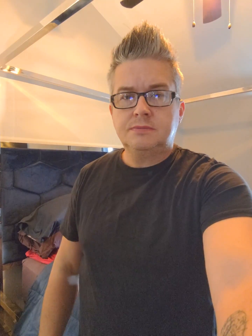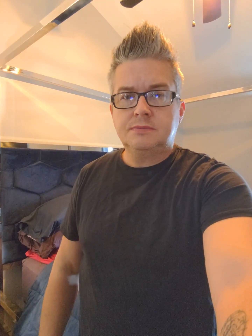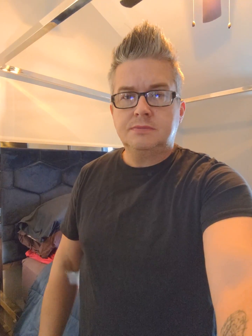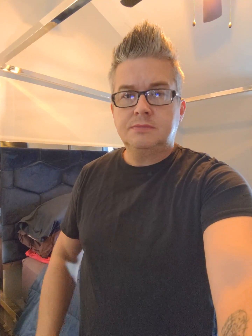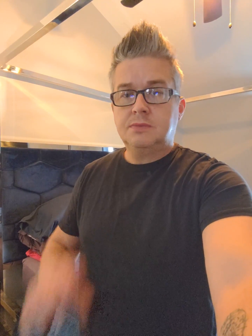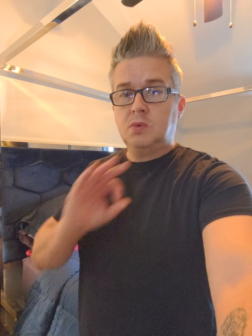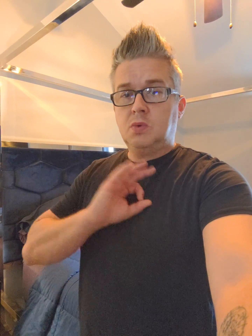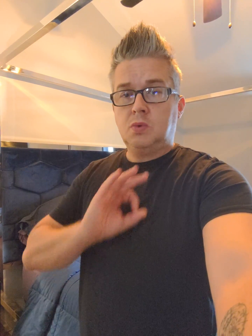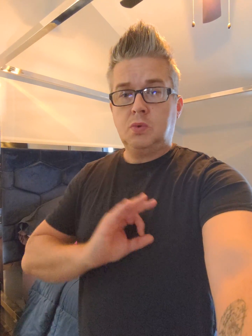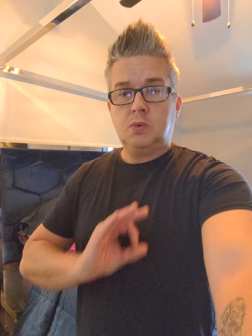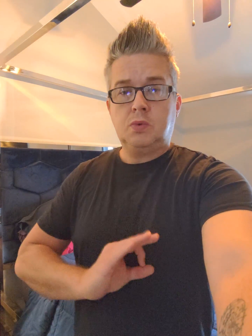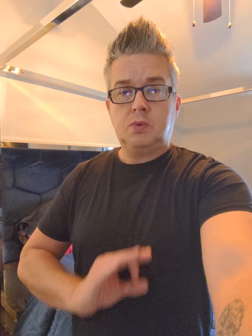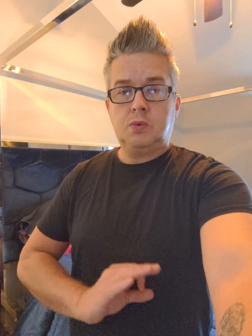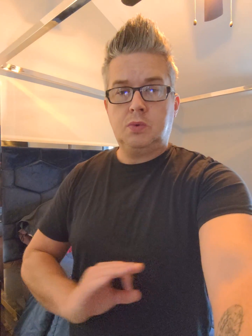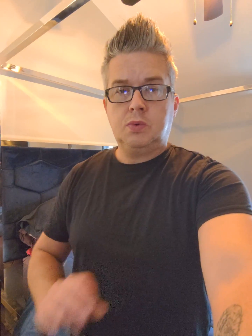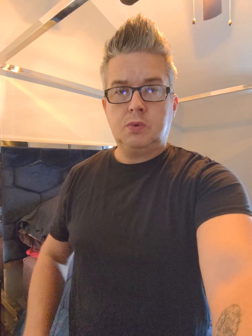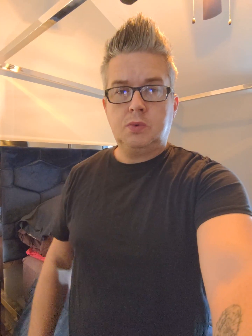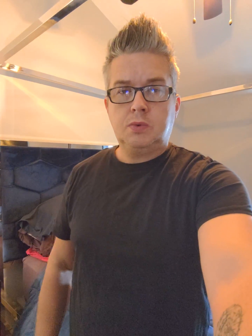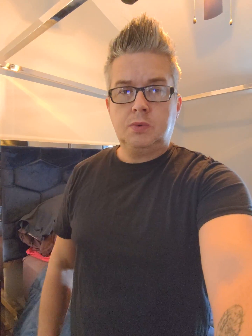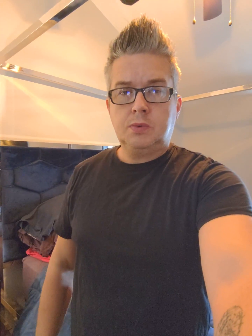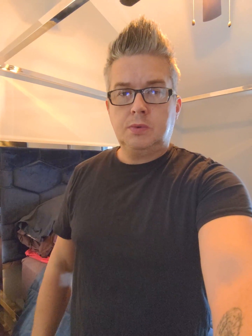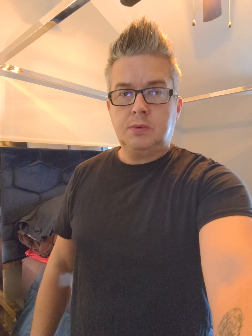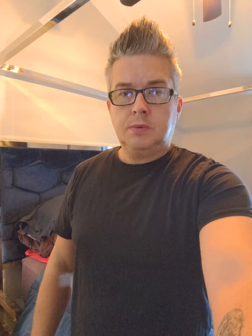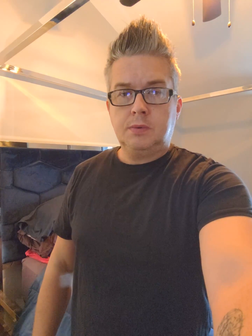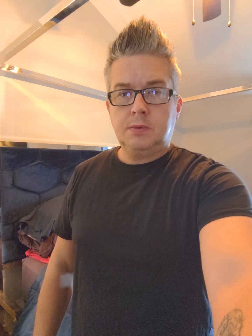button